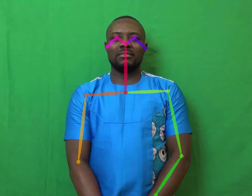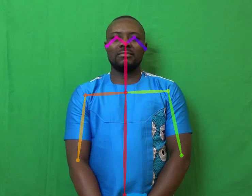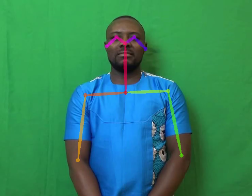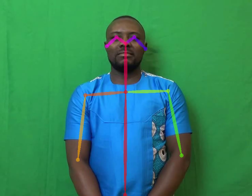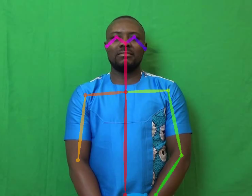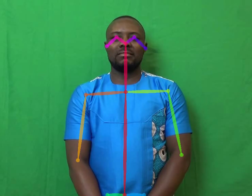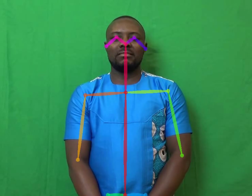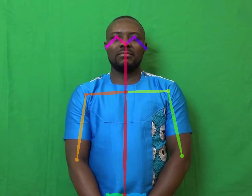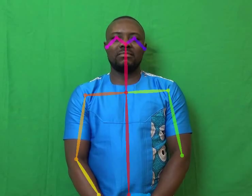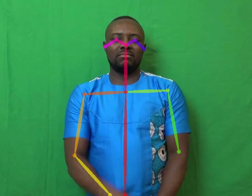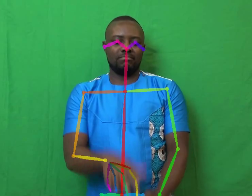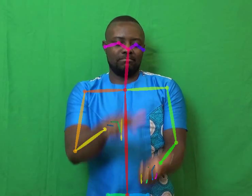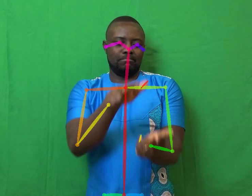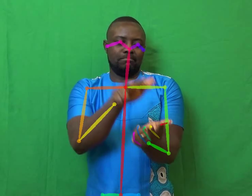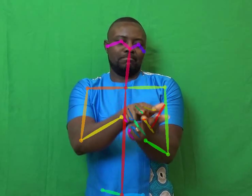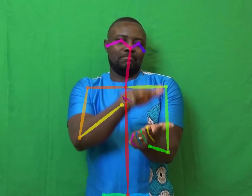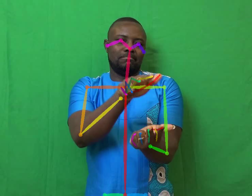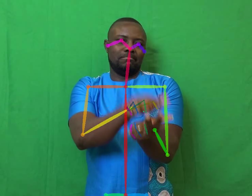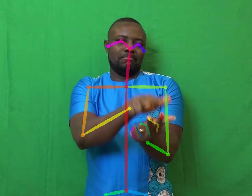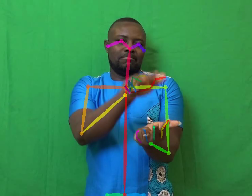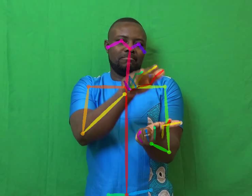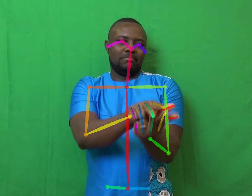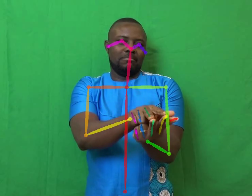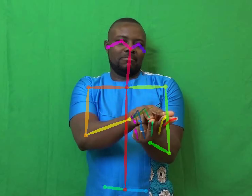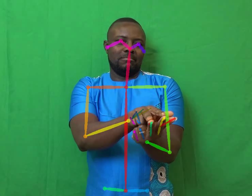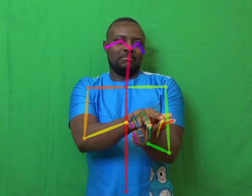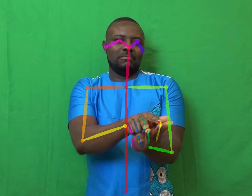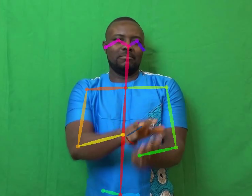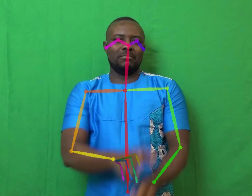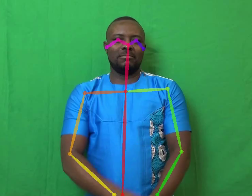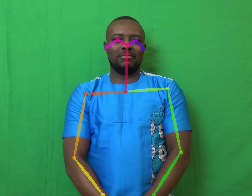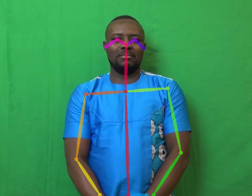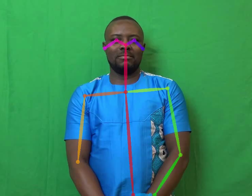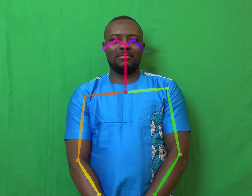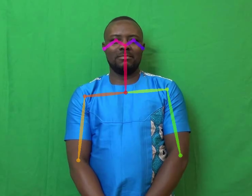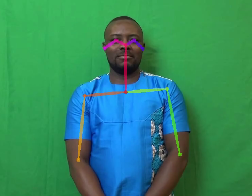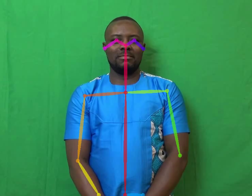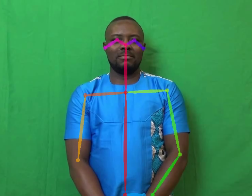copulation